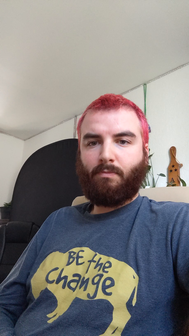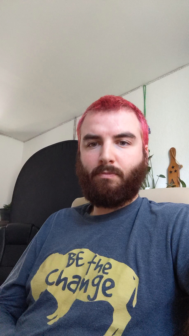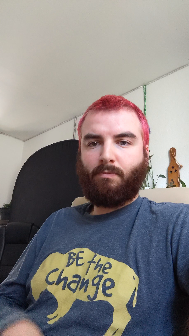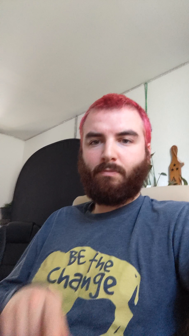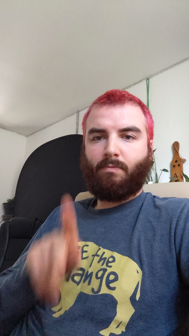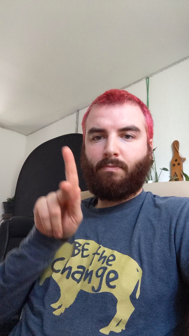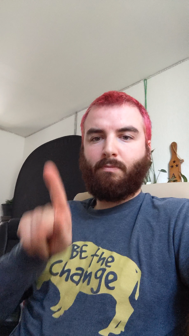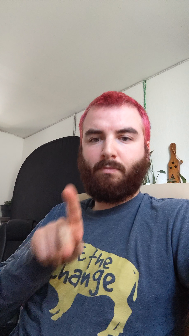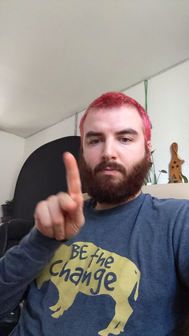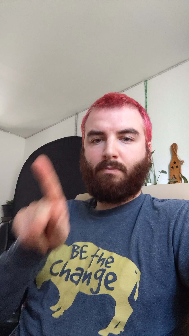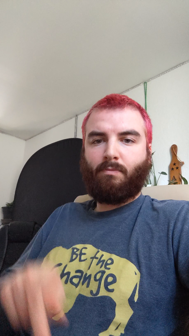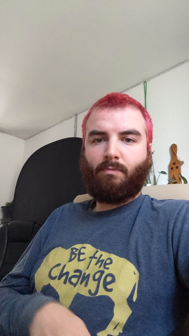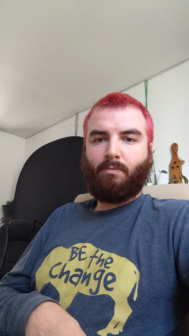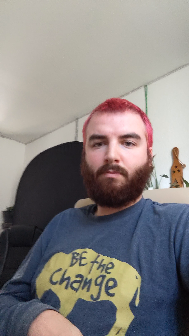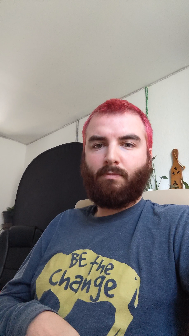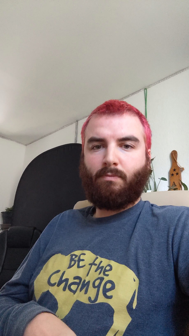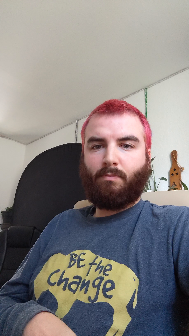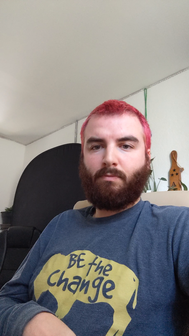people